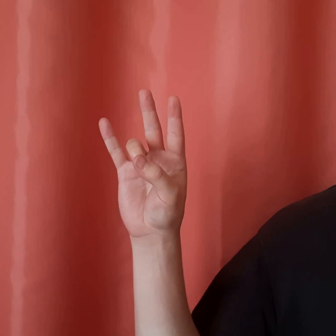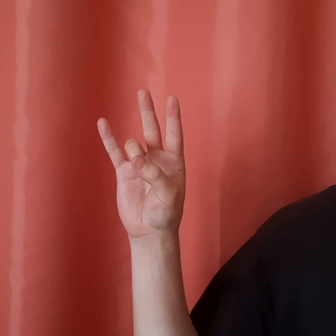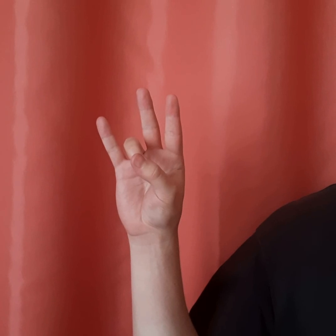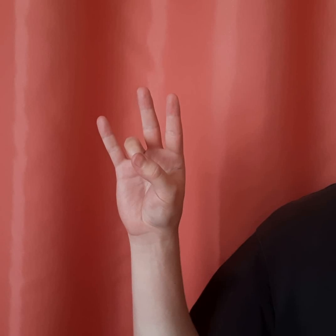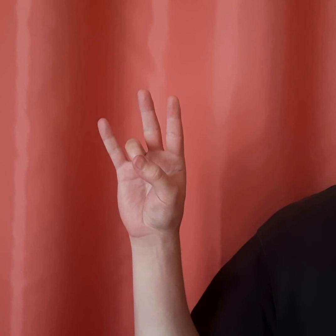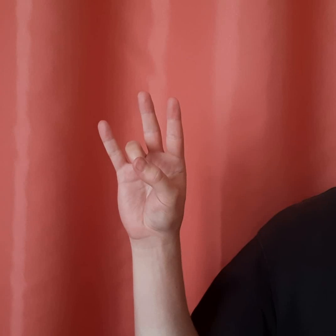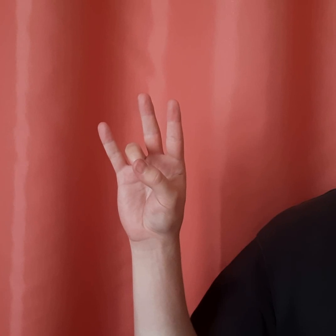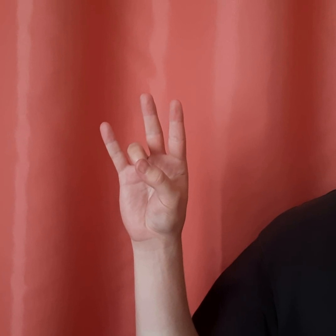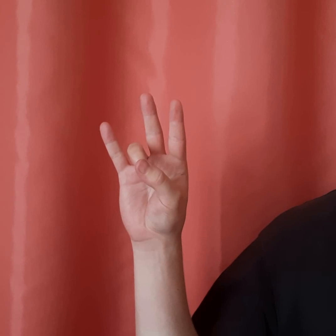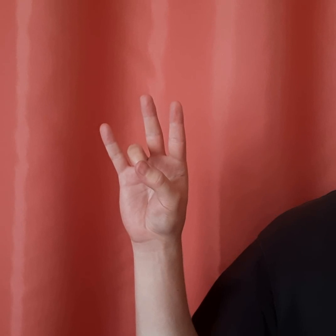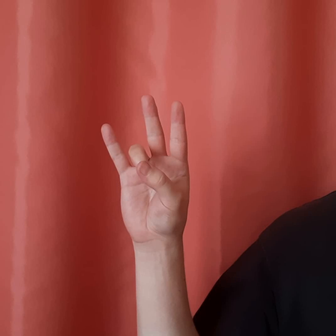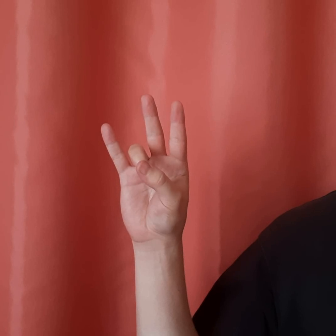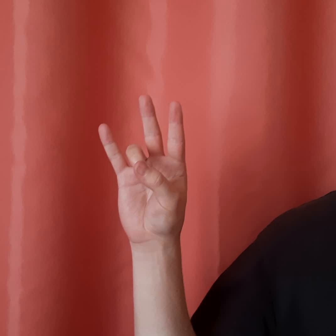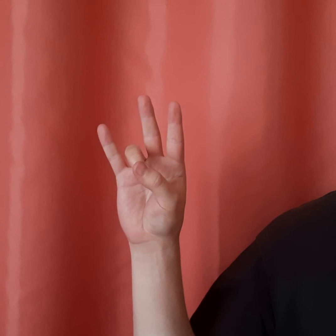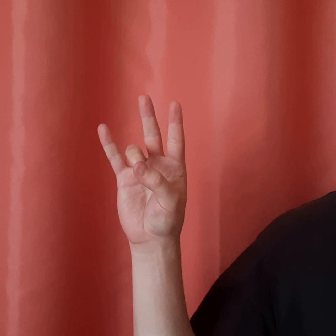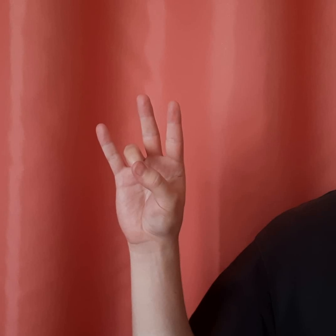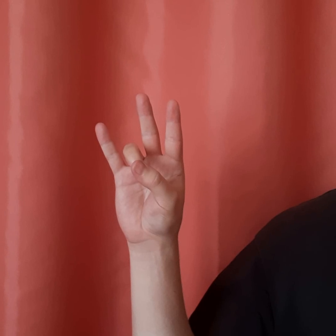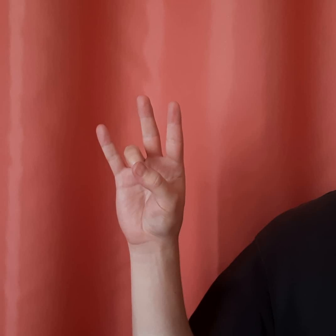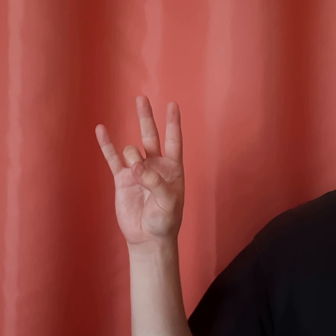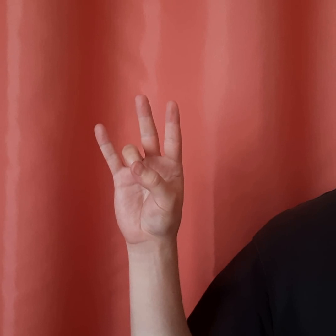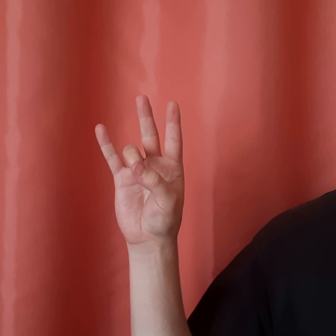Н